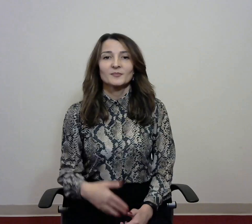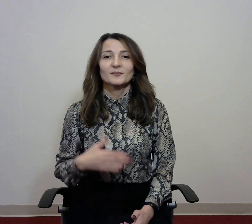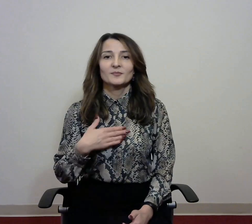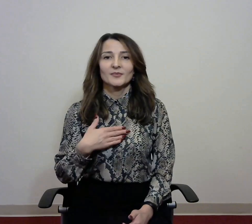mən